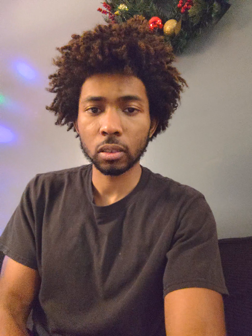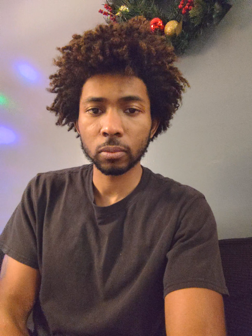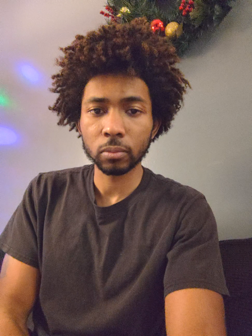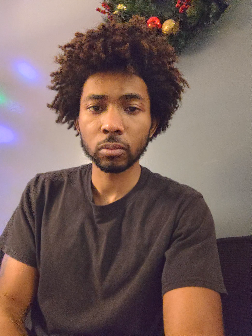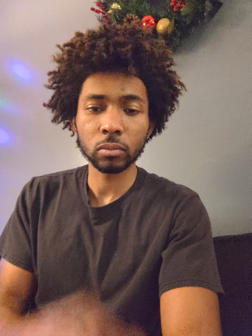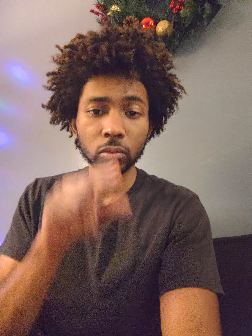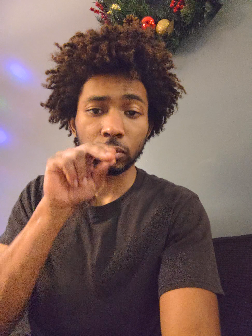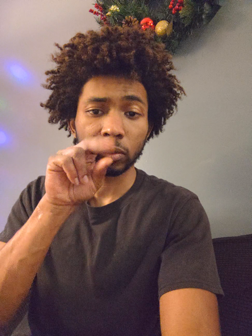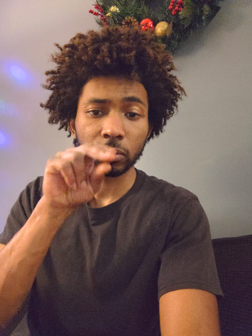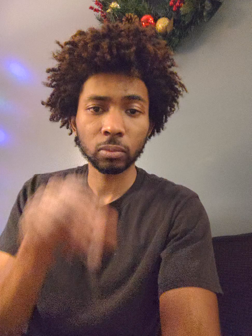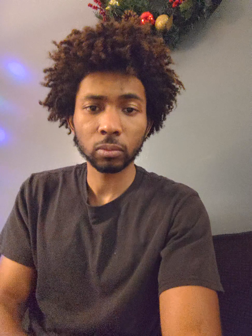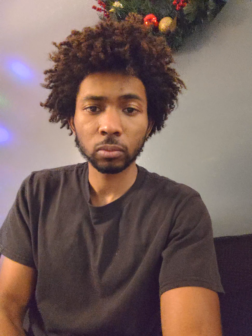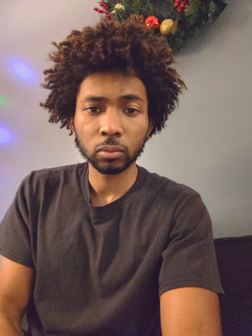duck